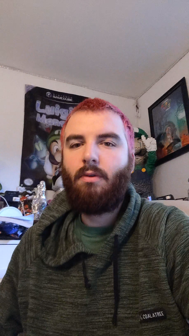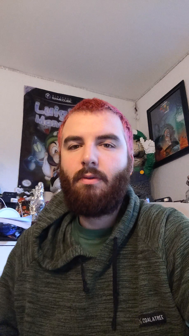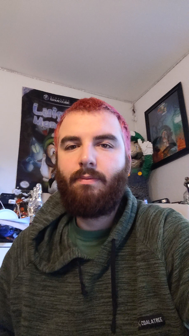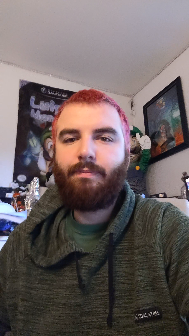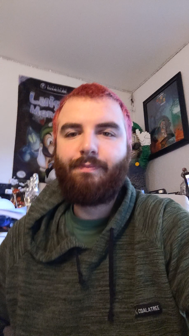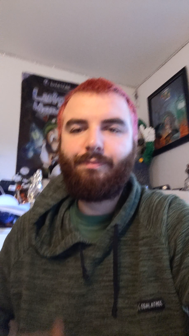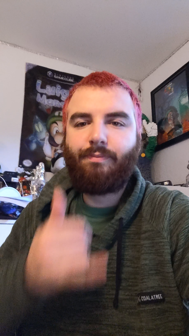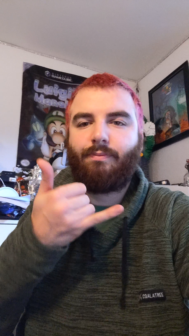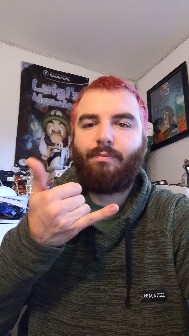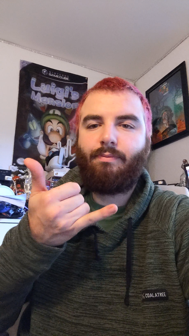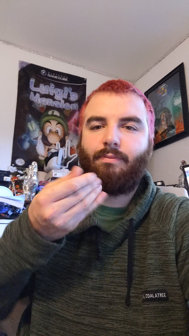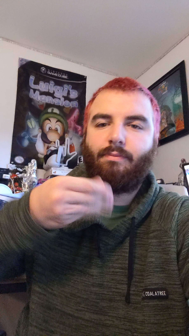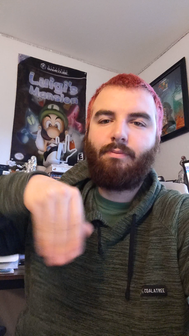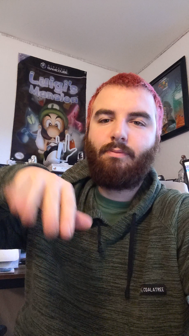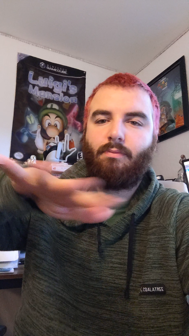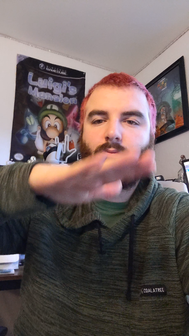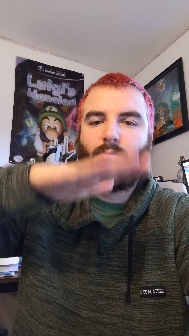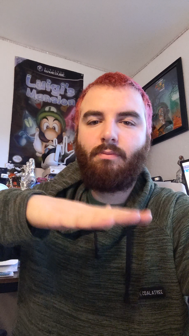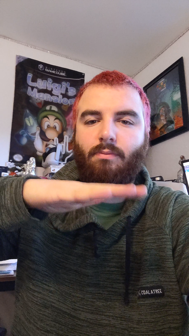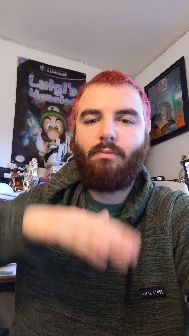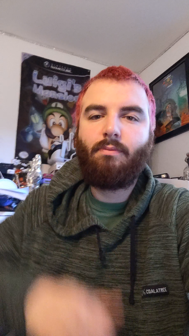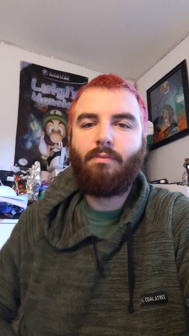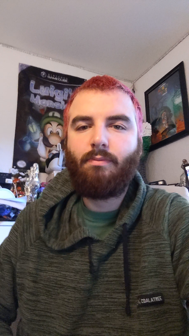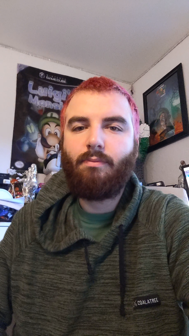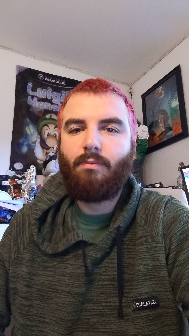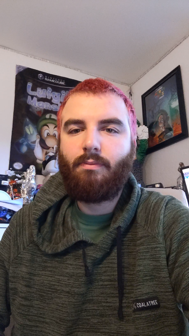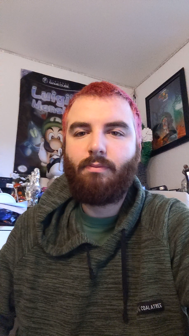playground